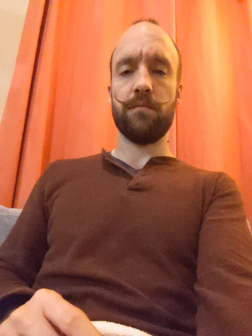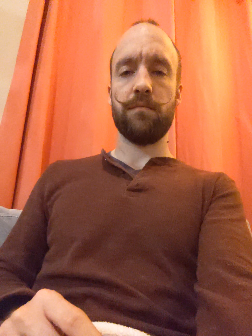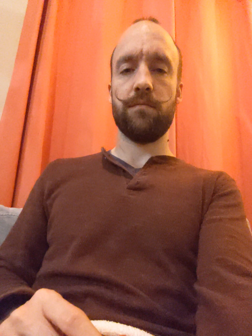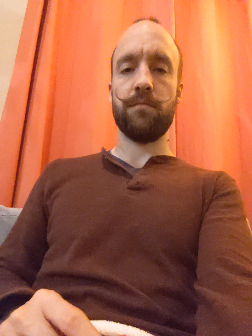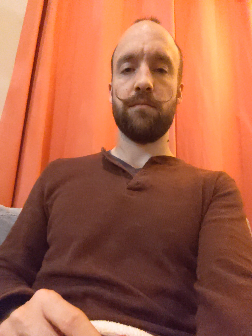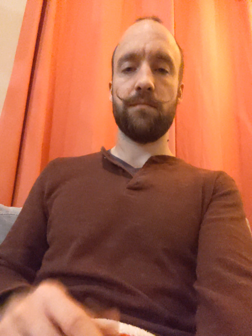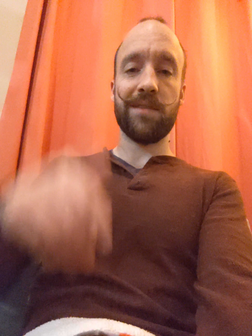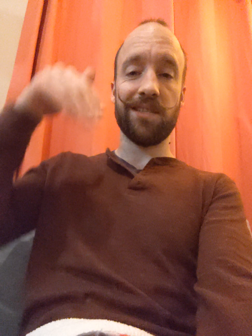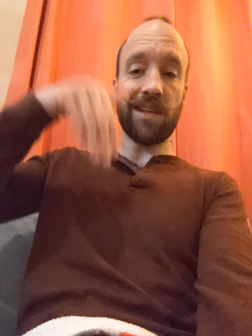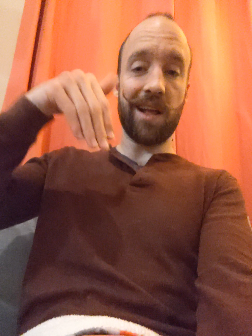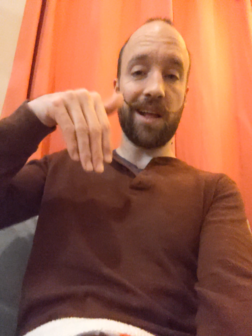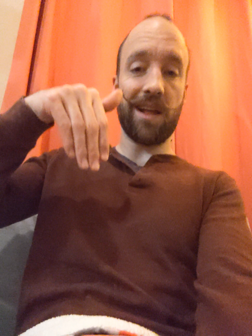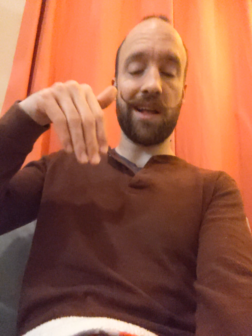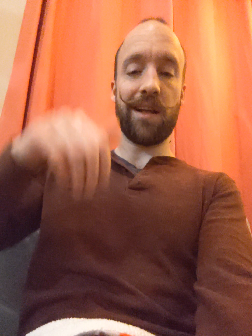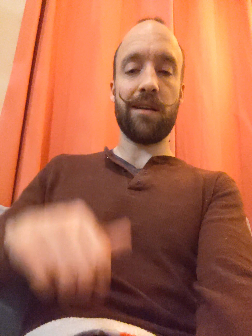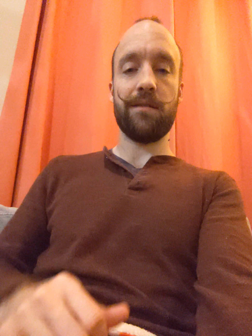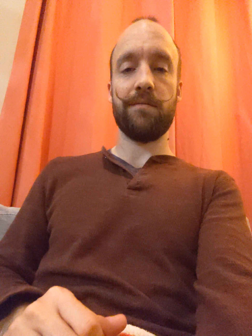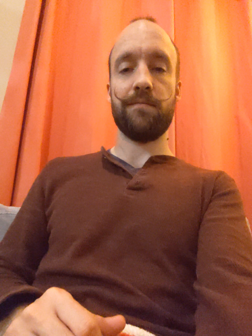night